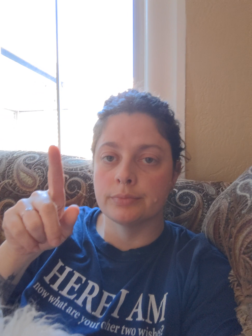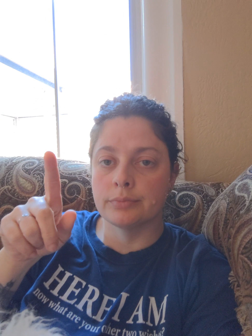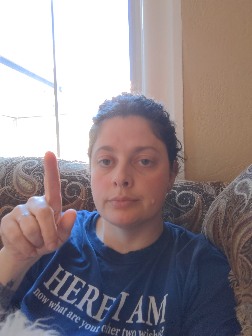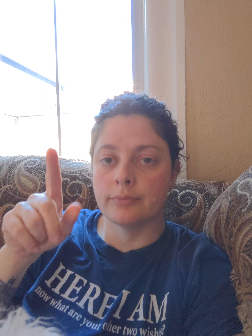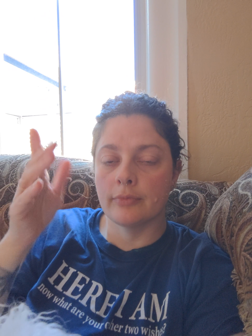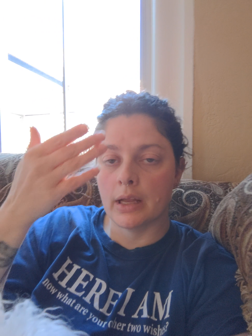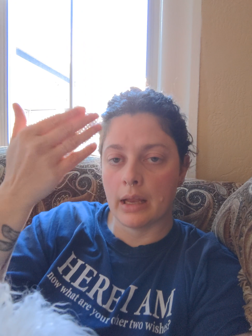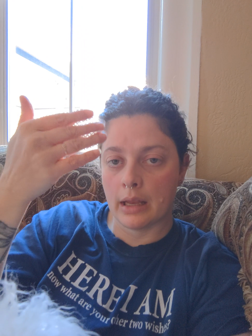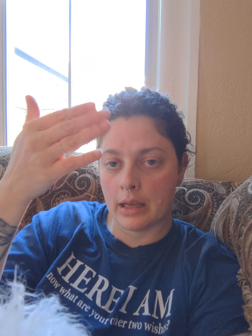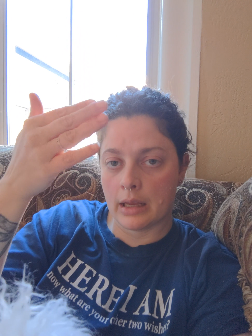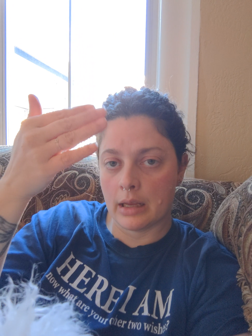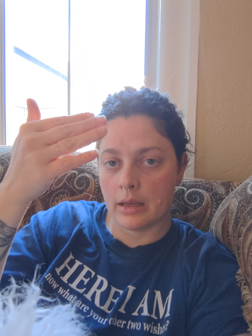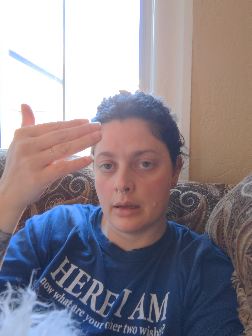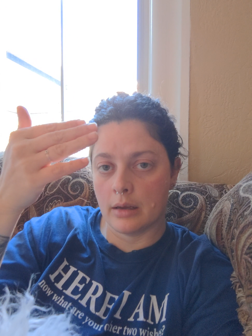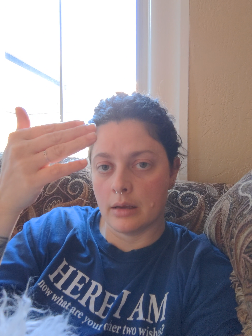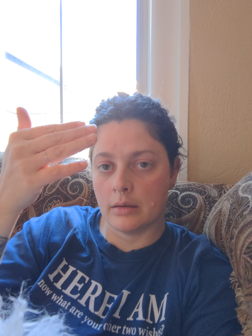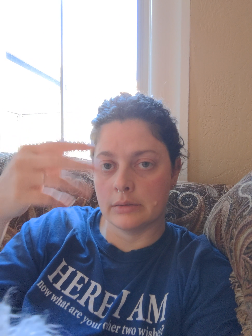flag